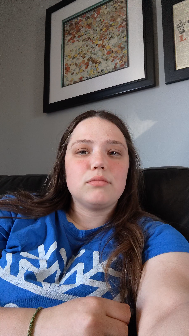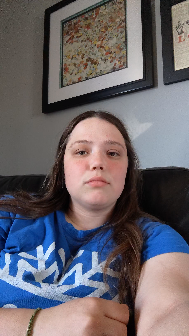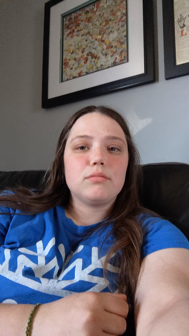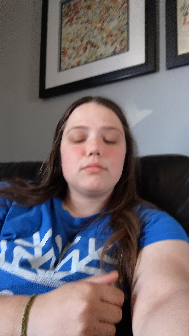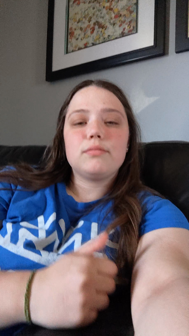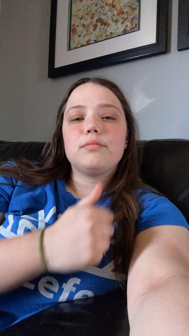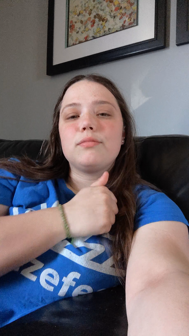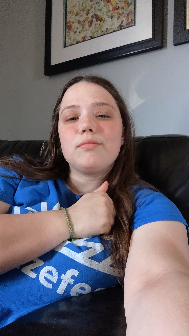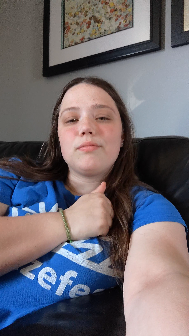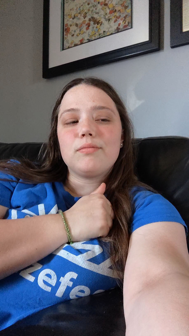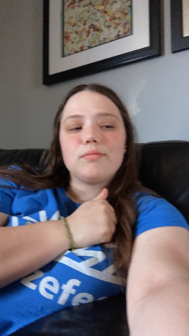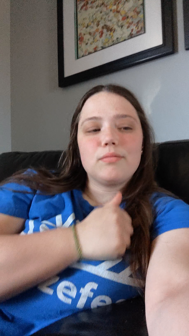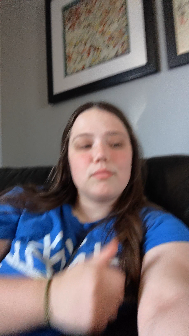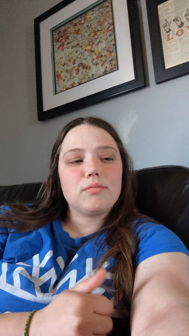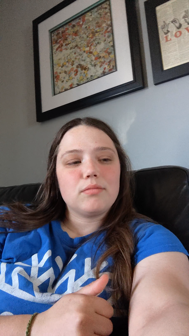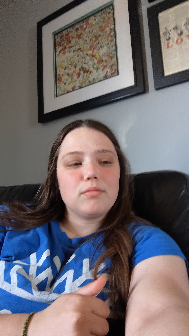hug